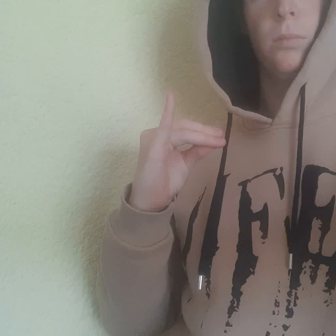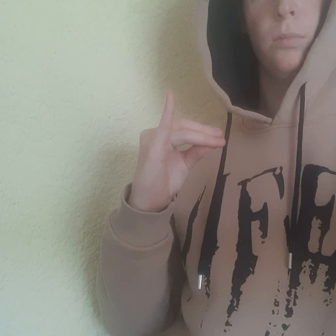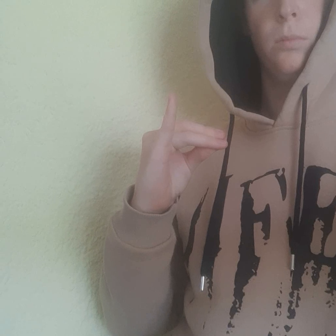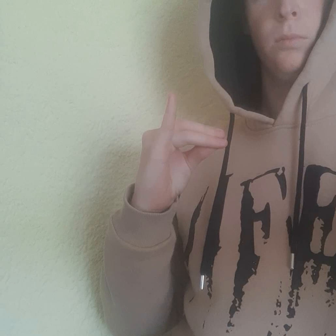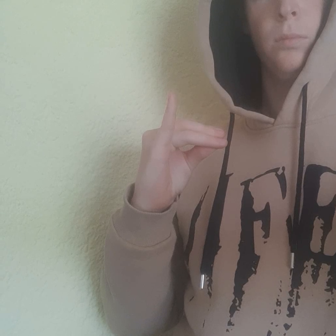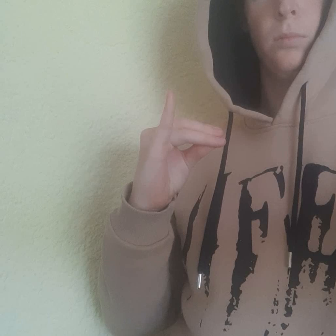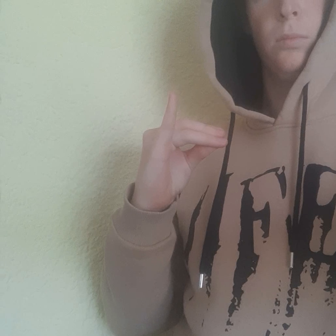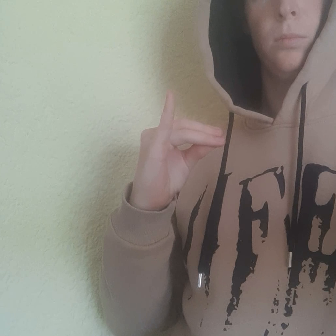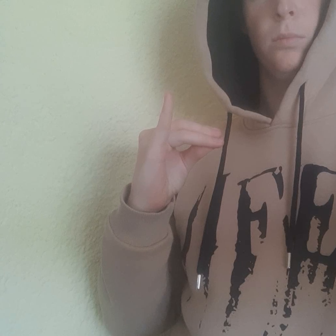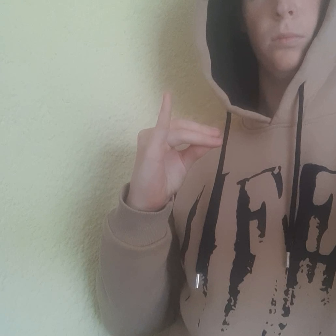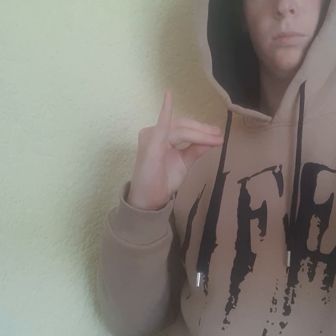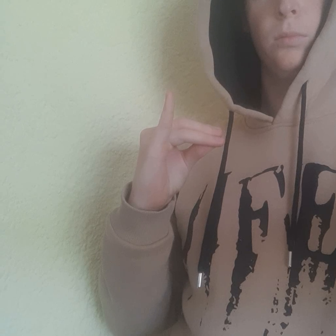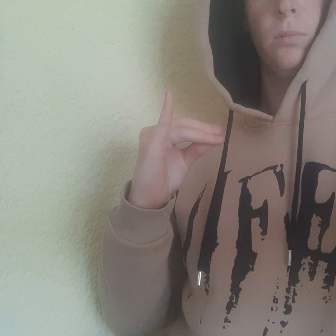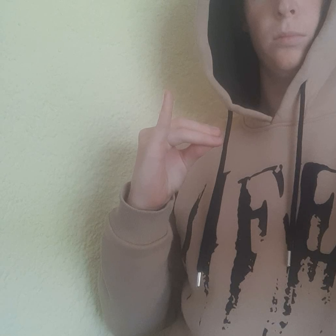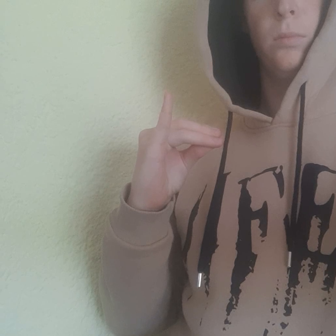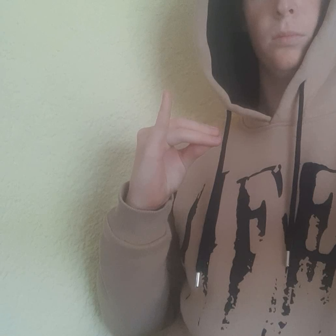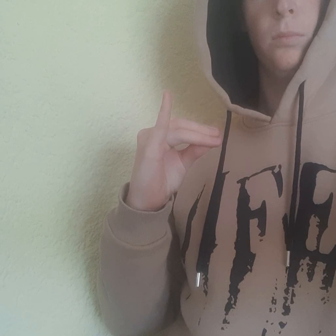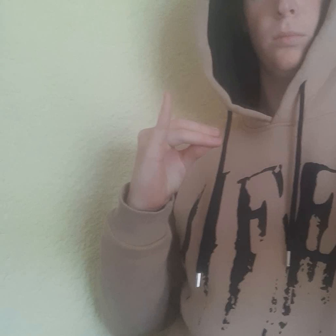Ю